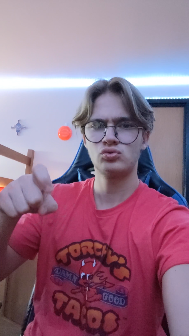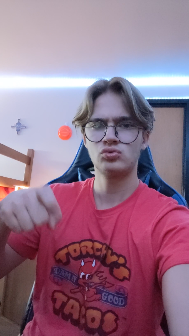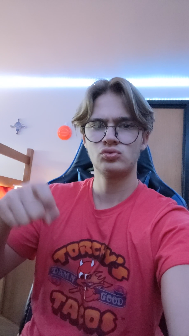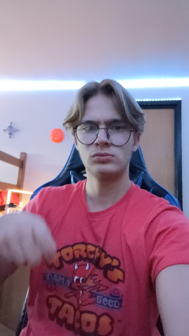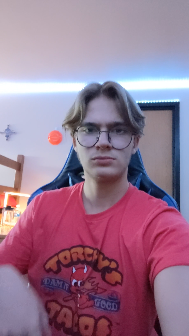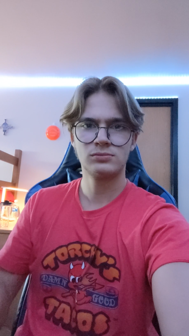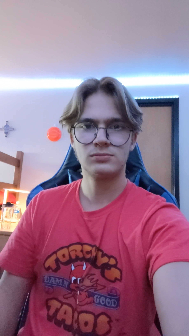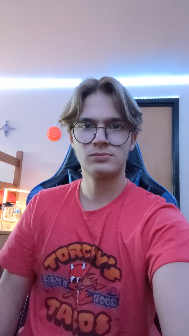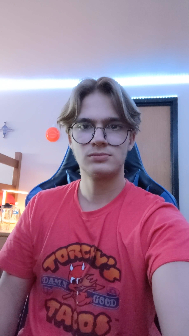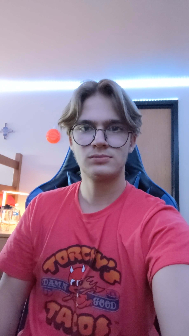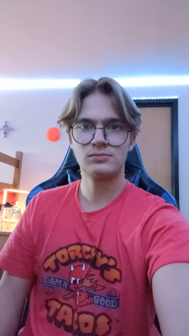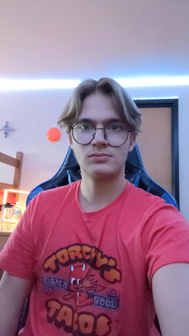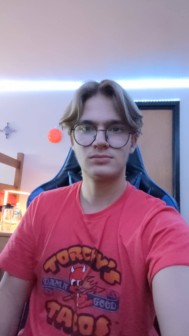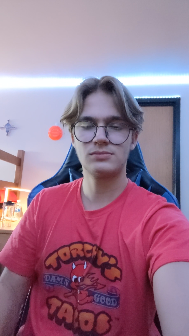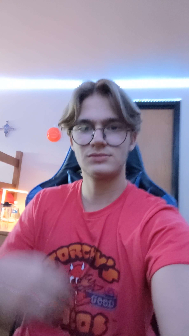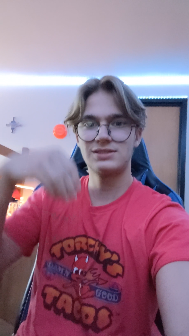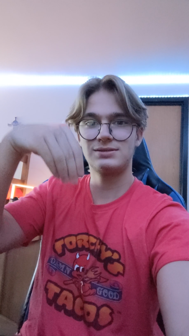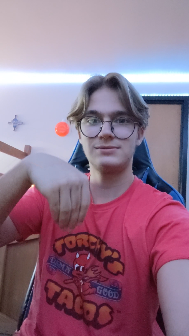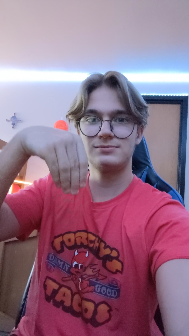inside